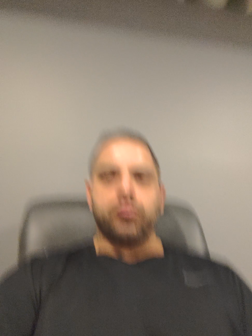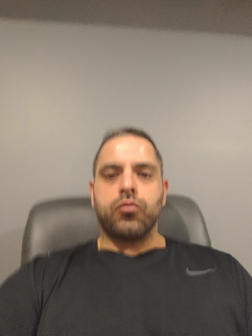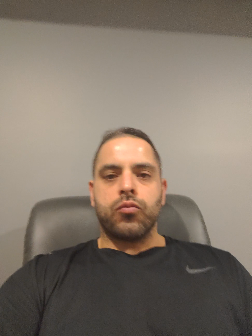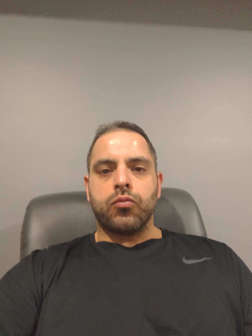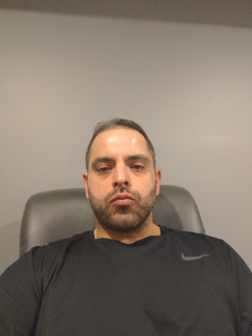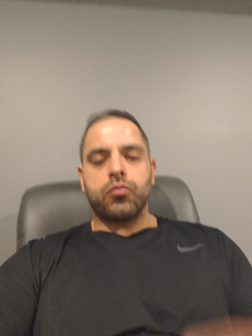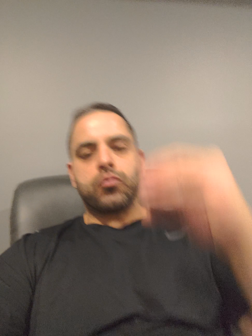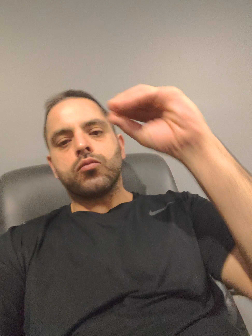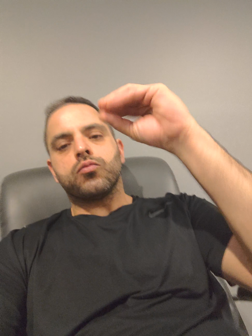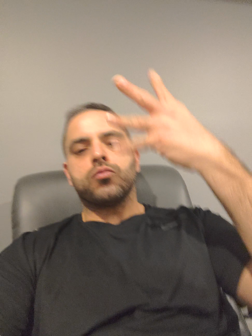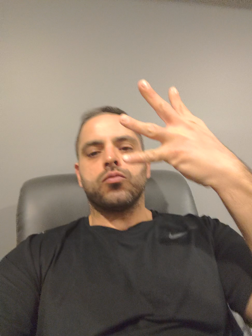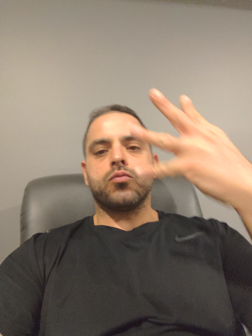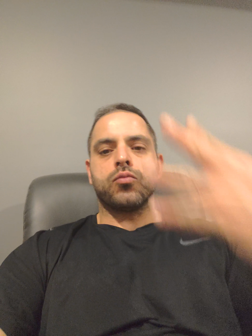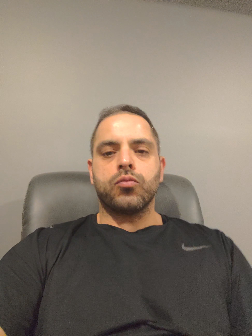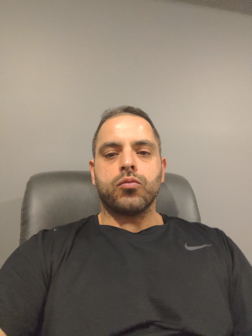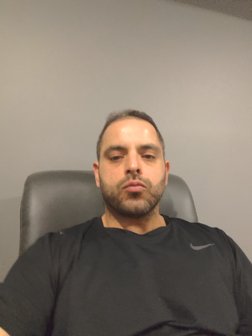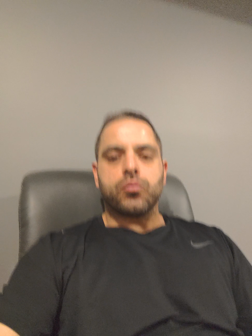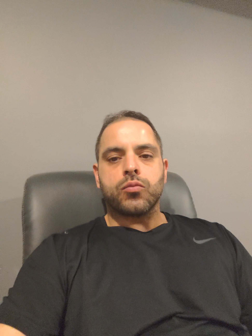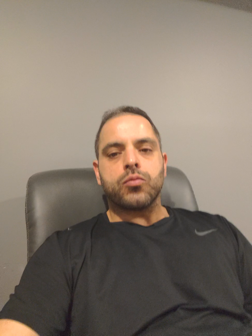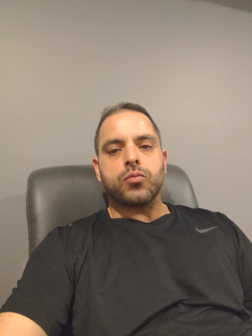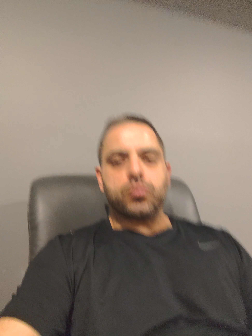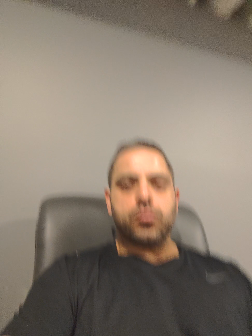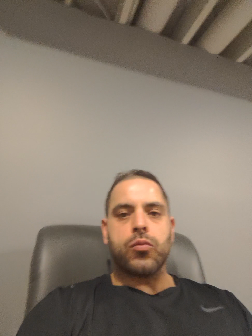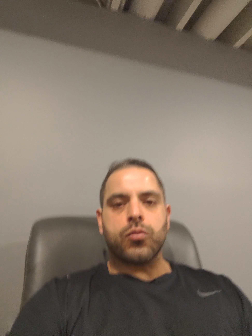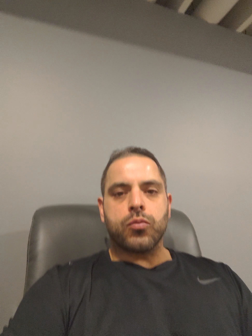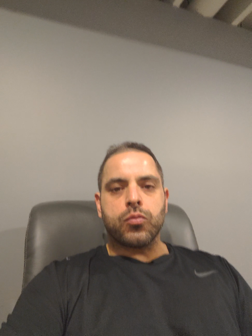sun